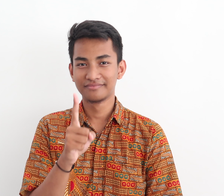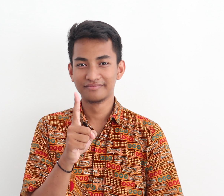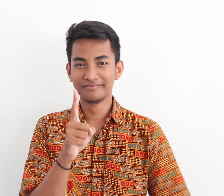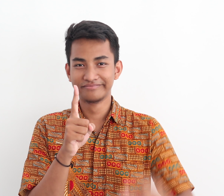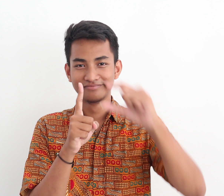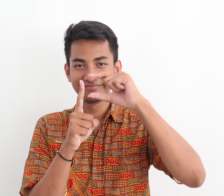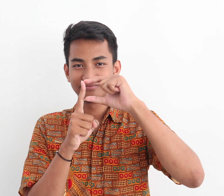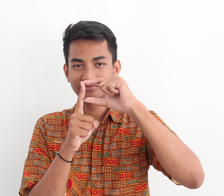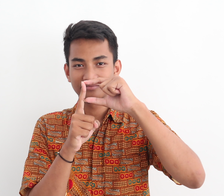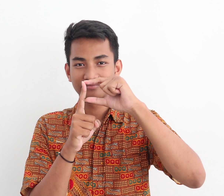P